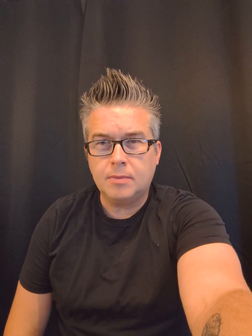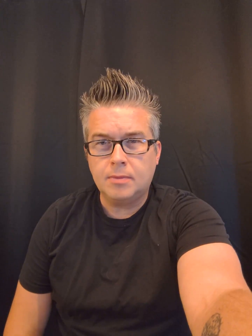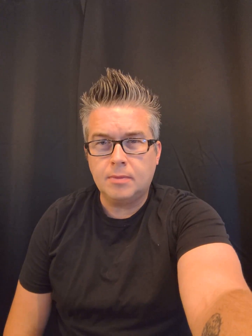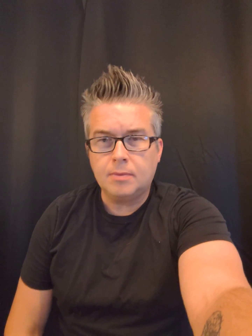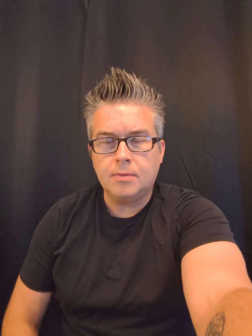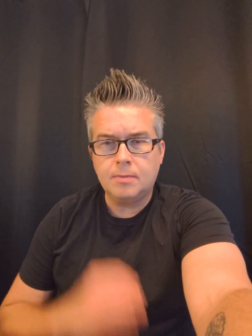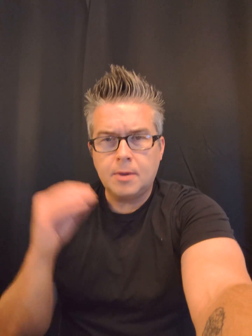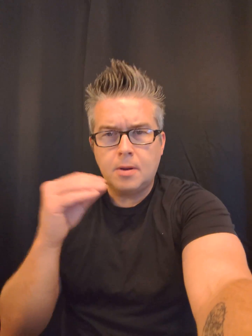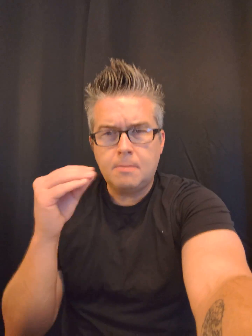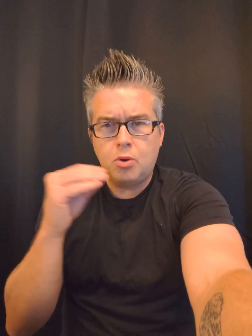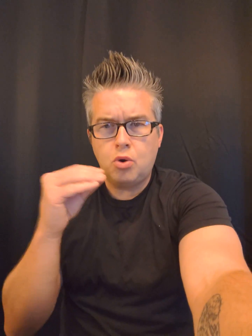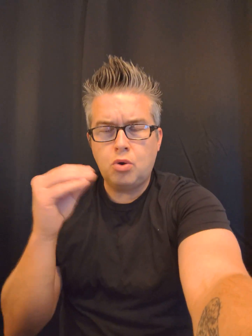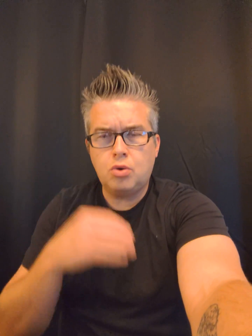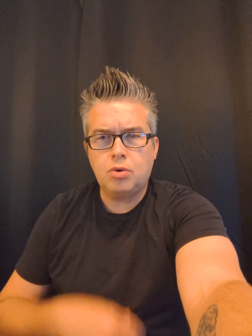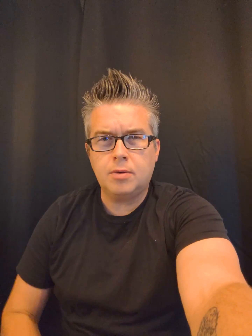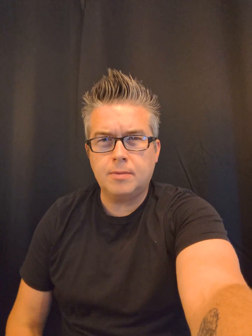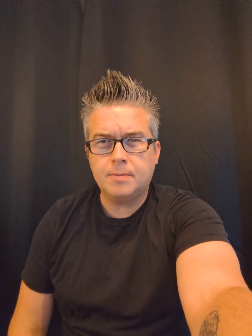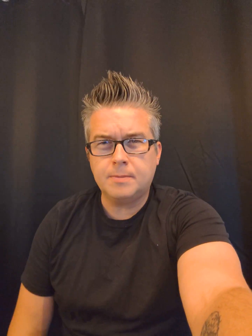more